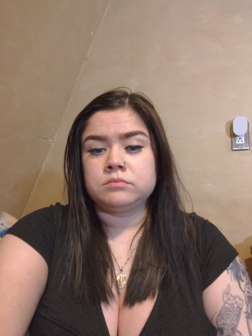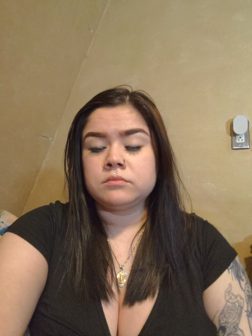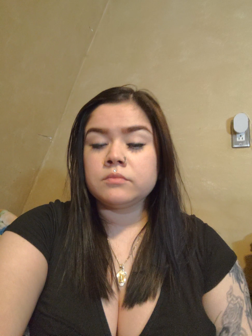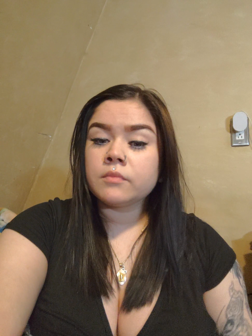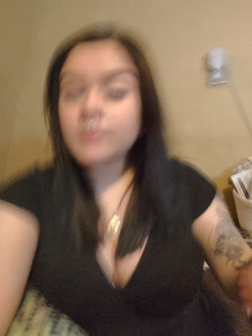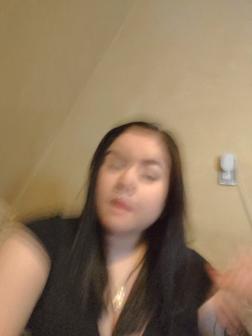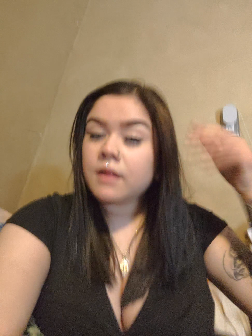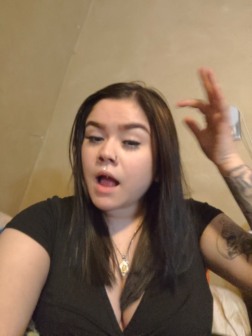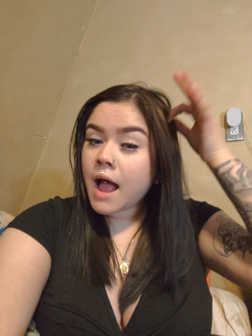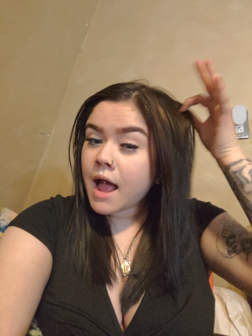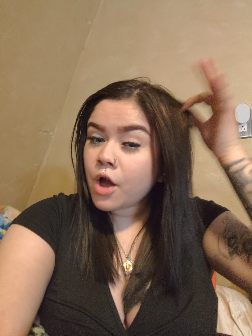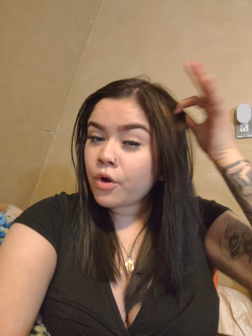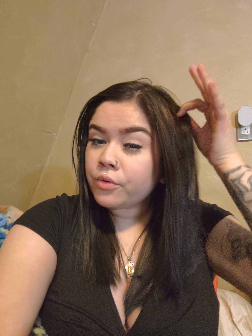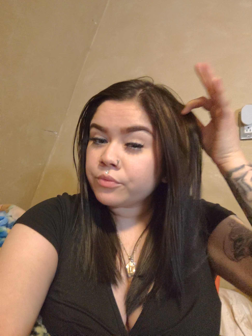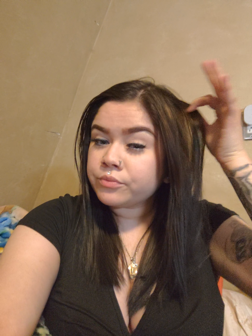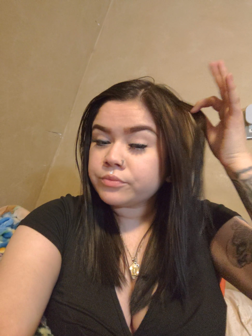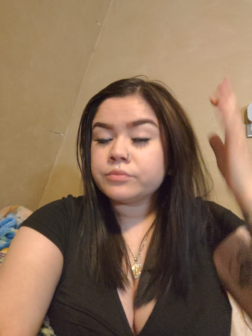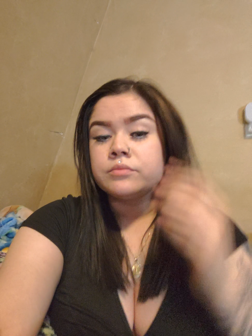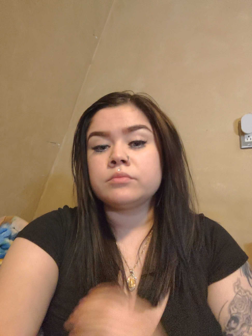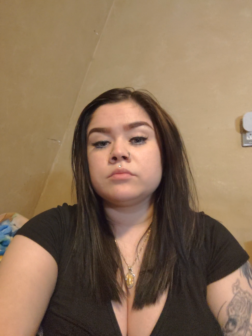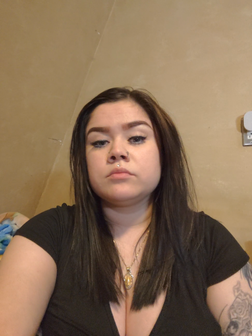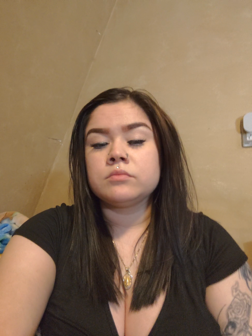hair